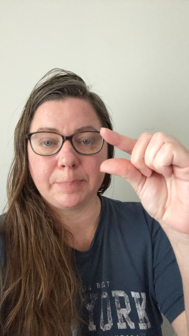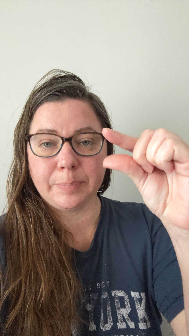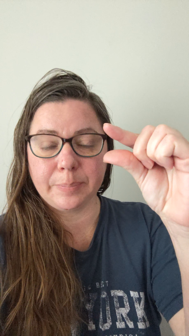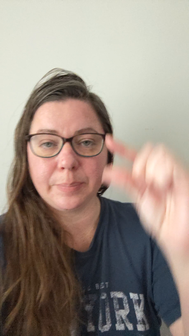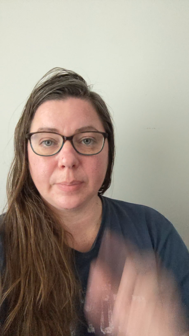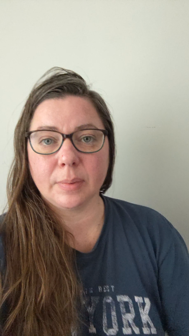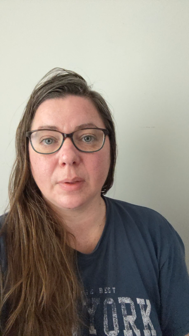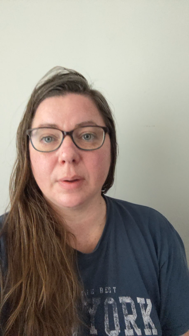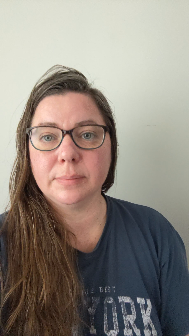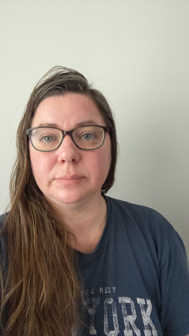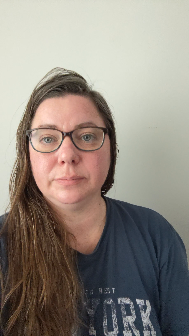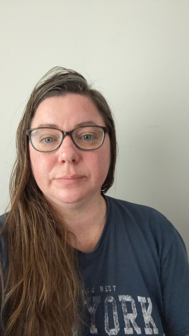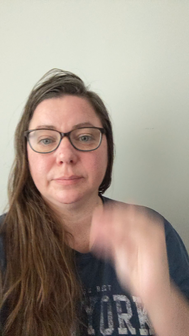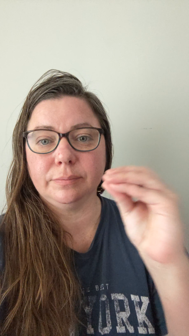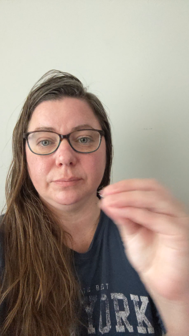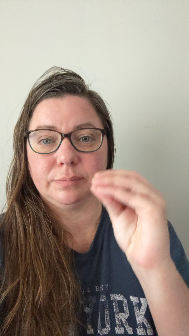fix